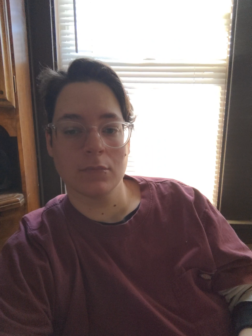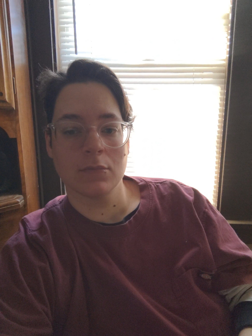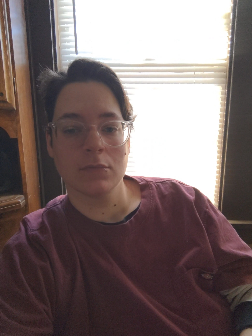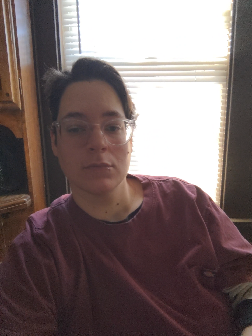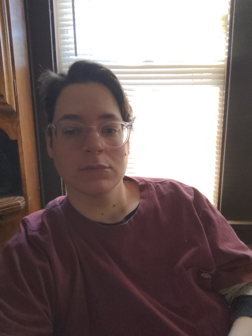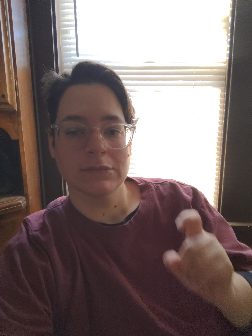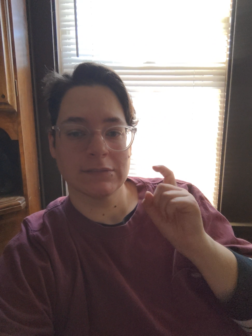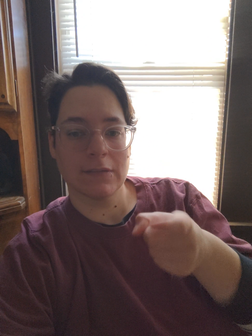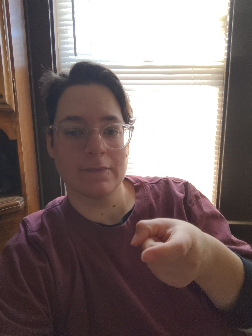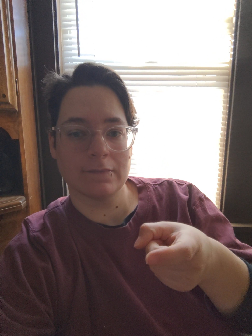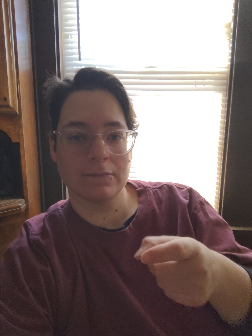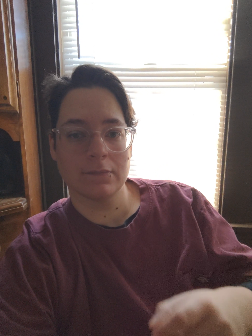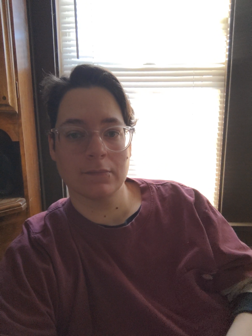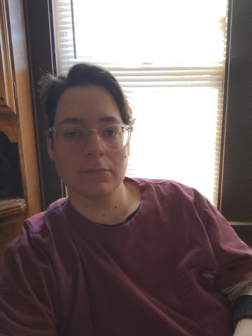give